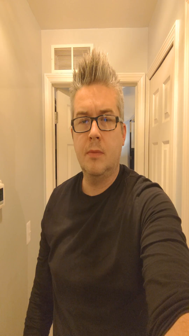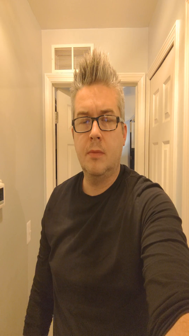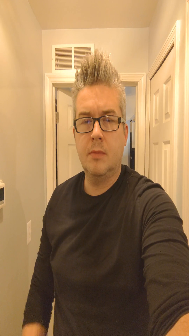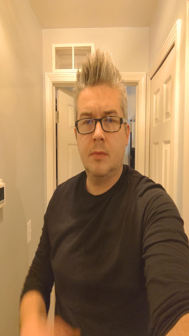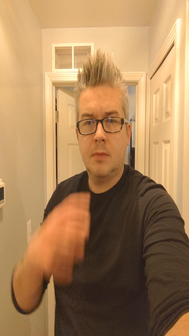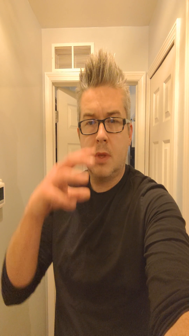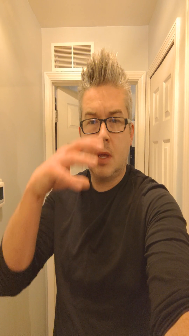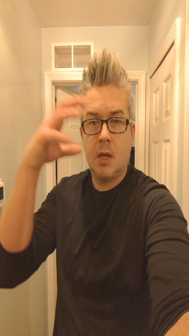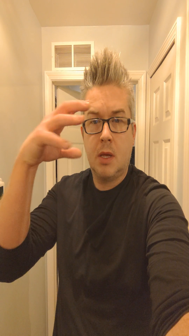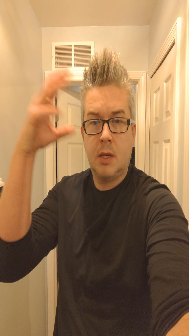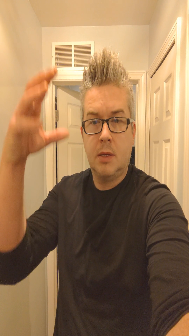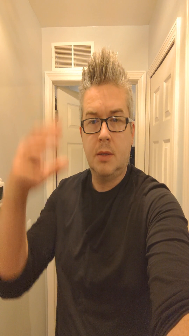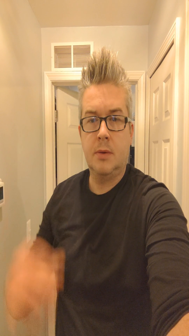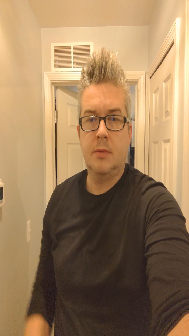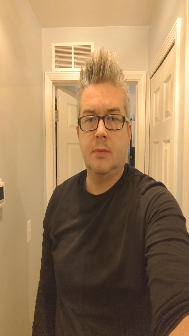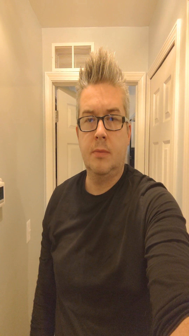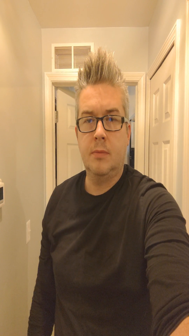cloud